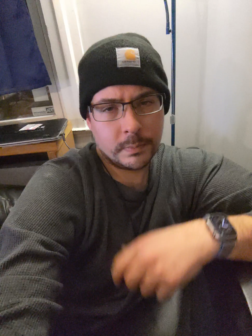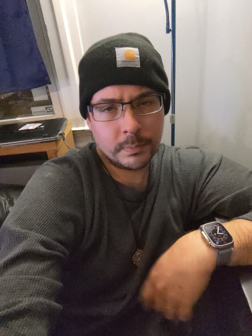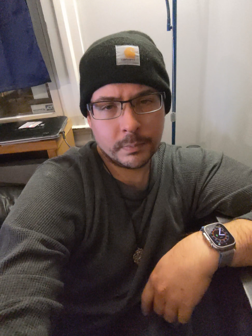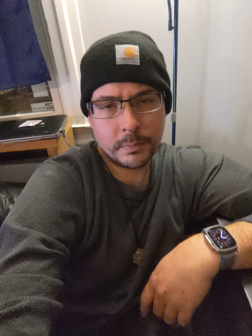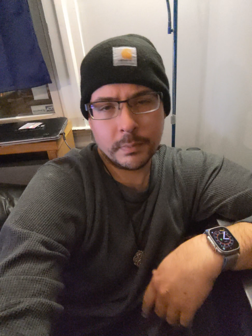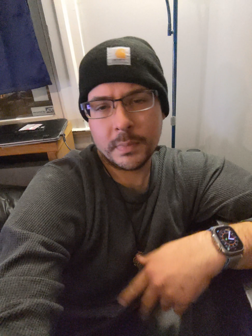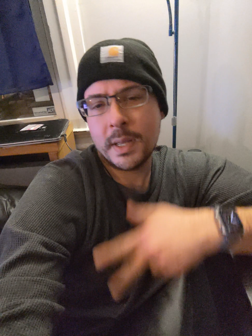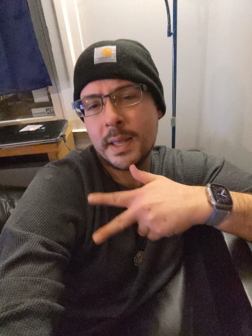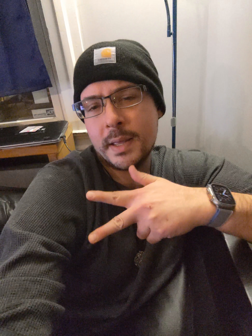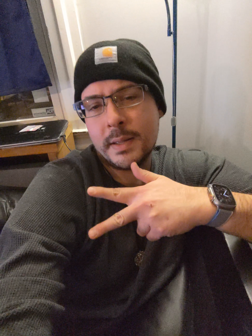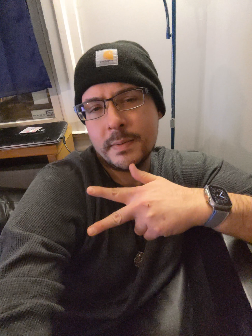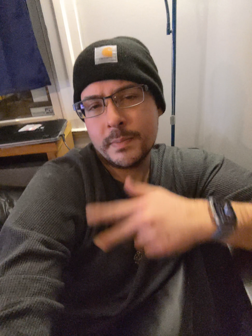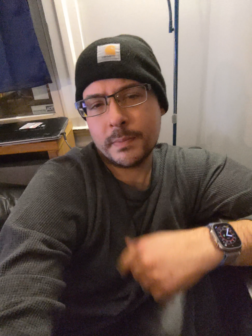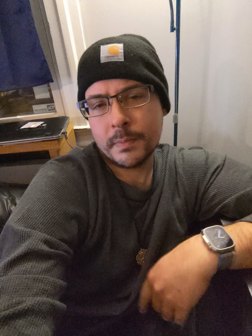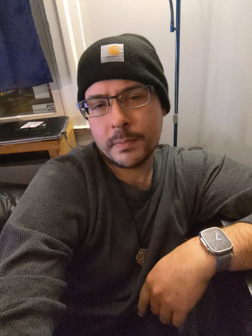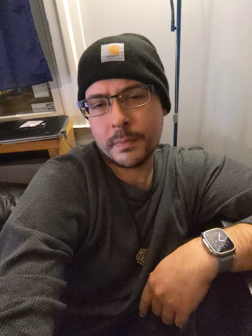hen